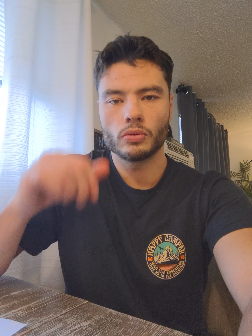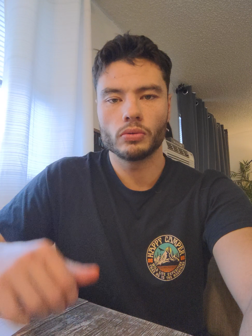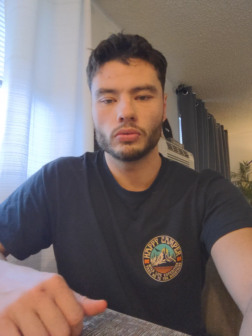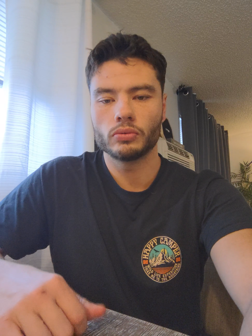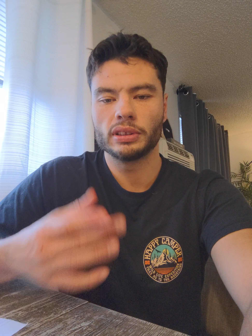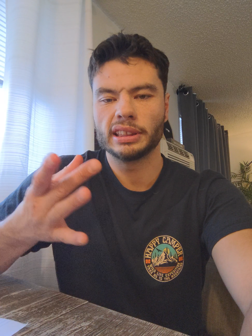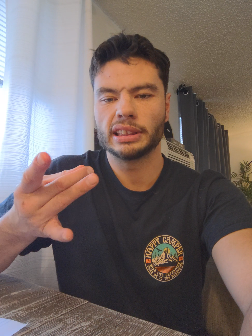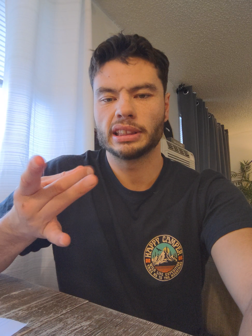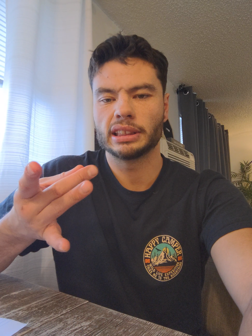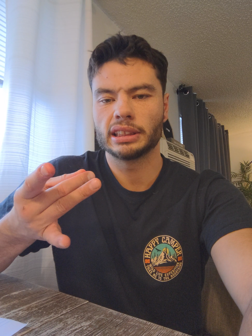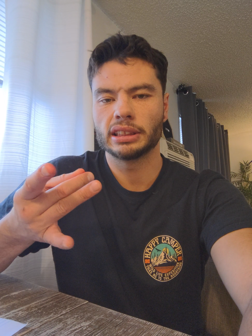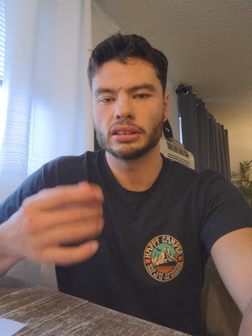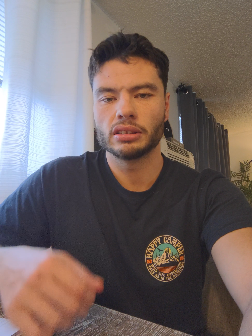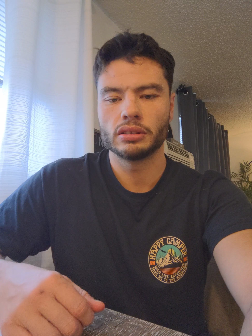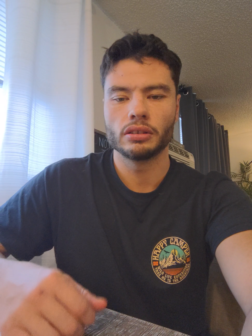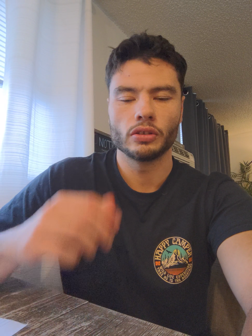sticky